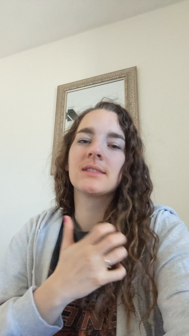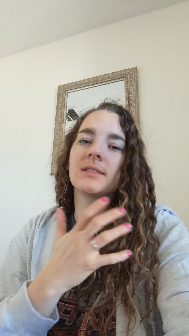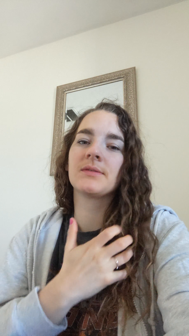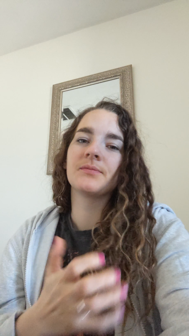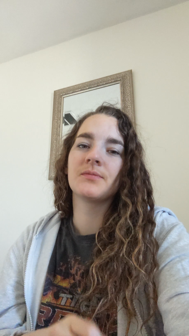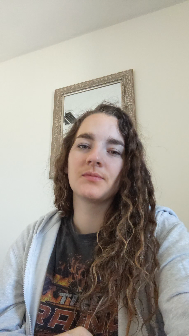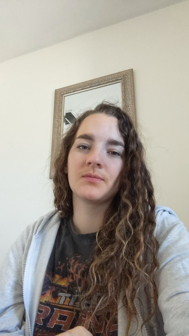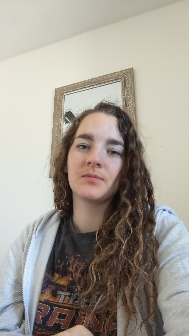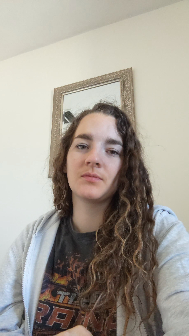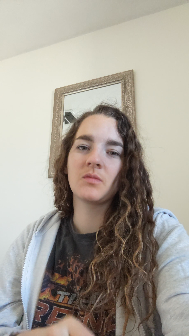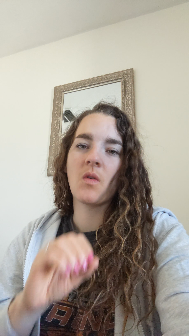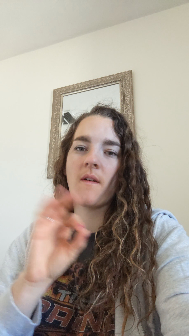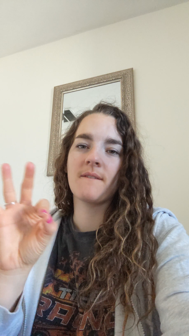off